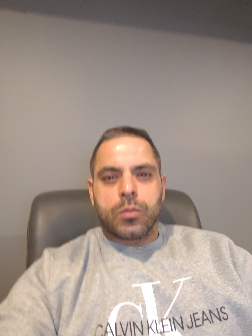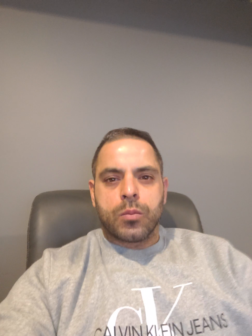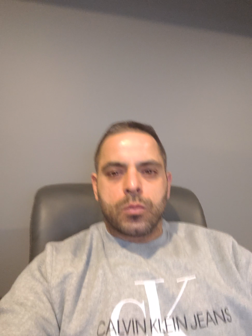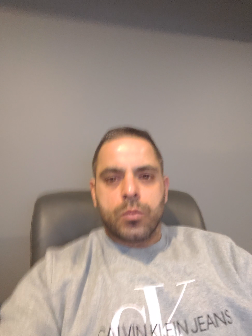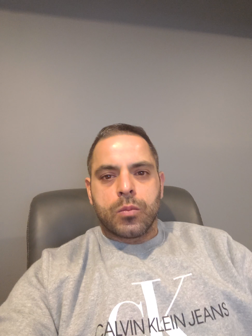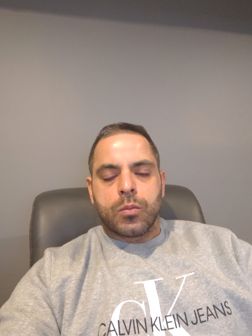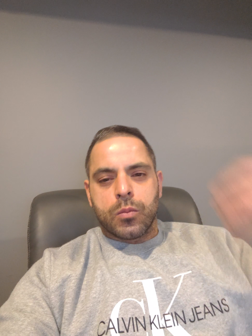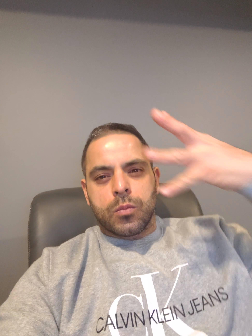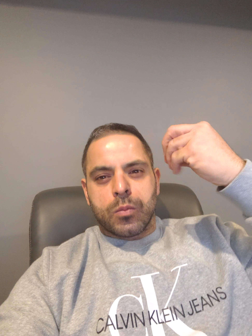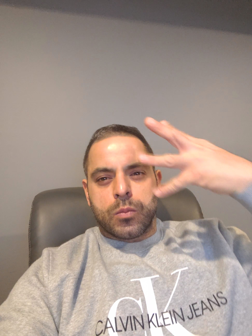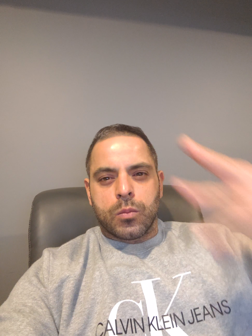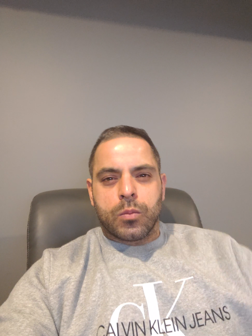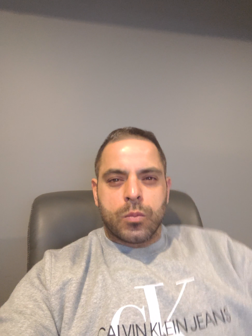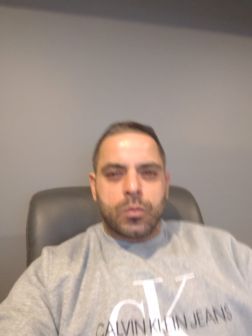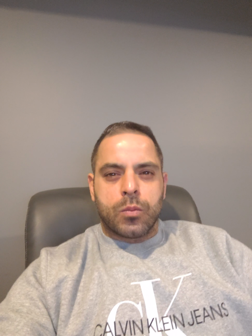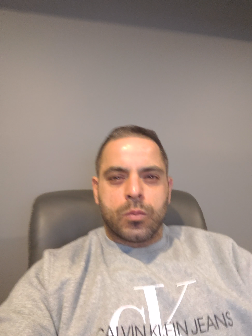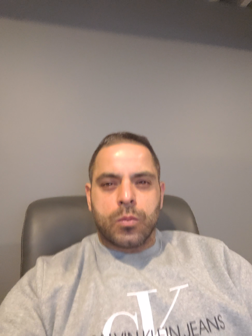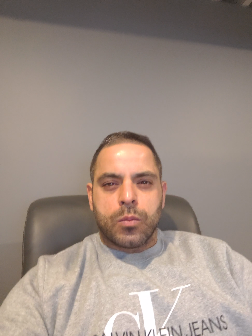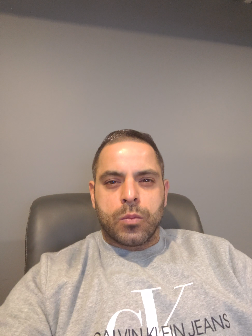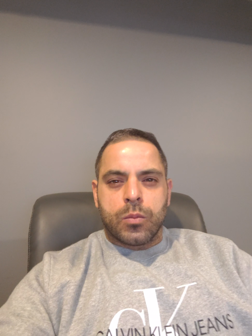shower